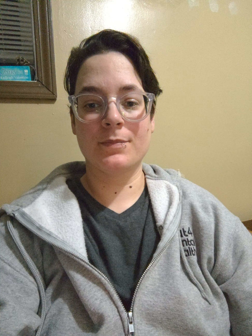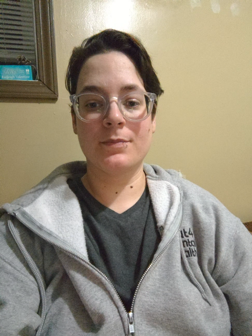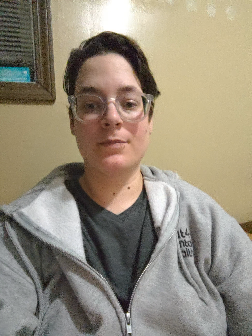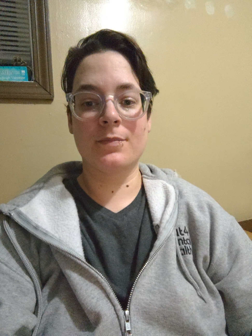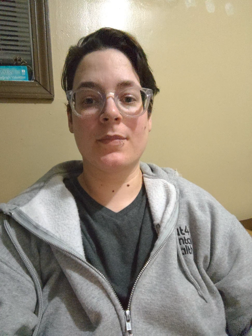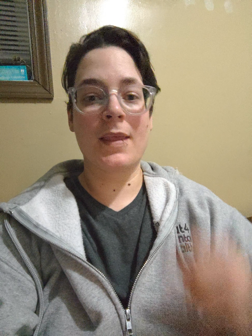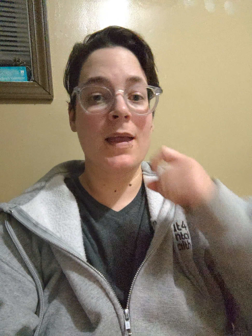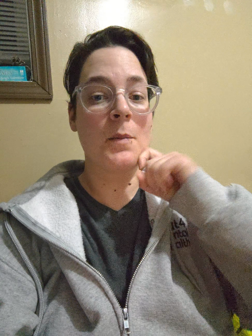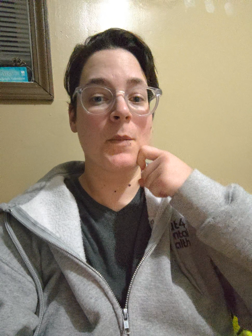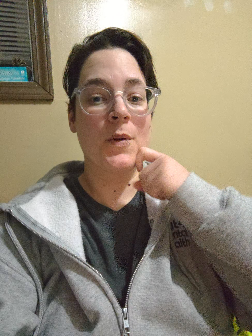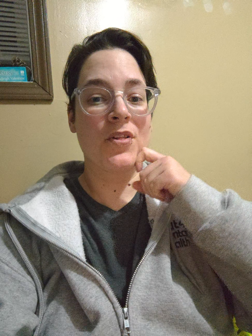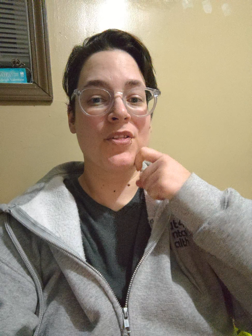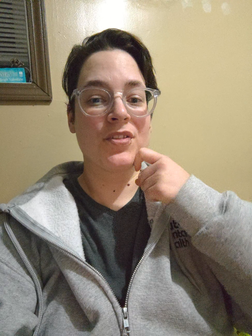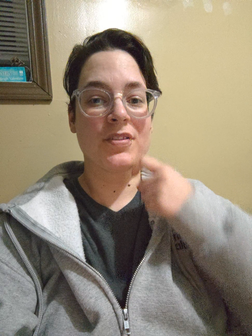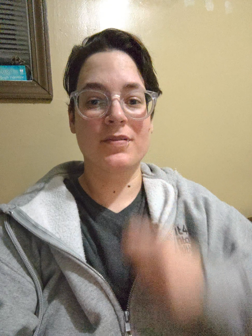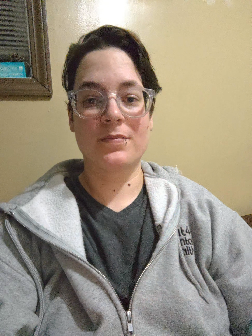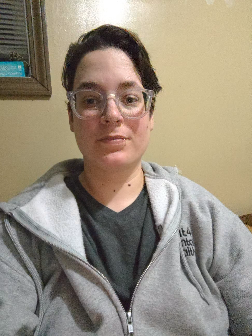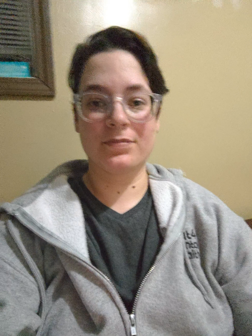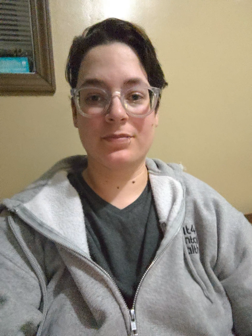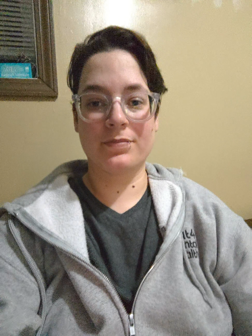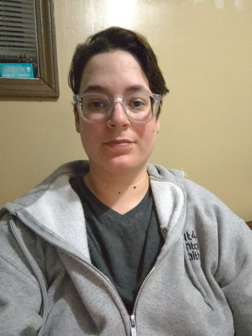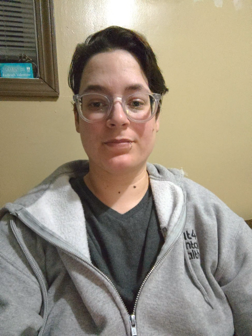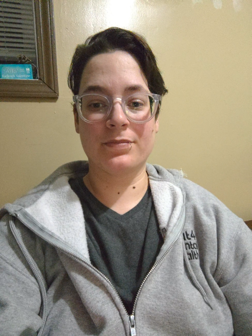apple